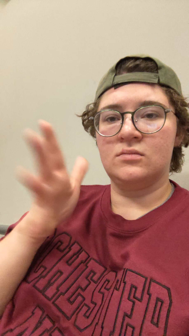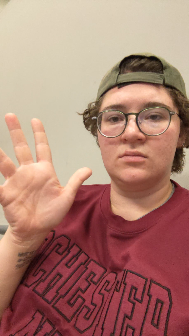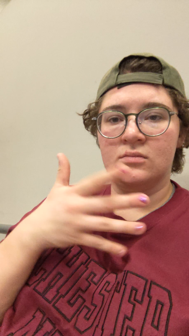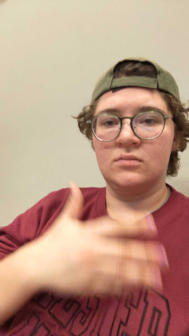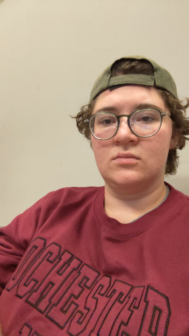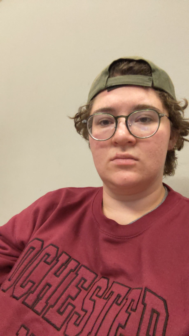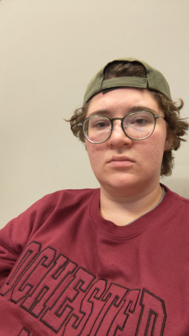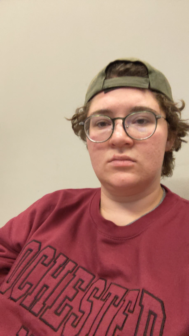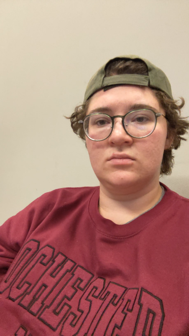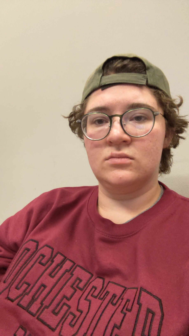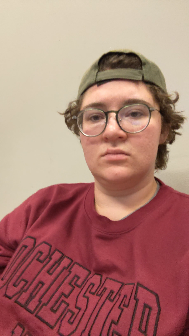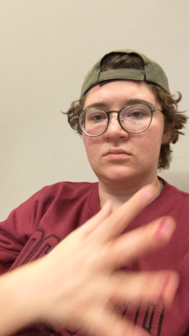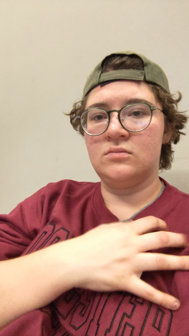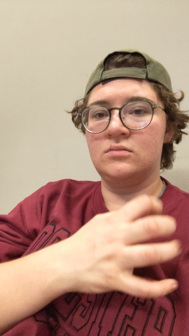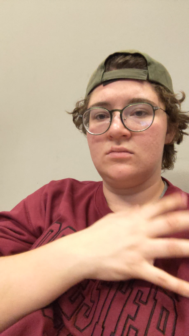bear